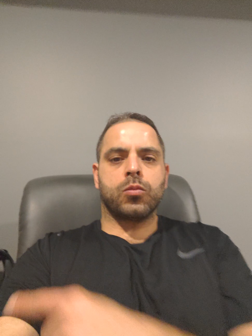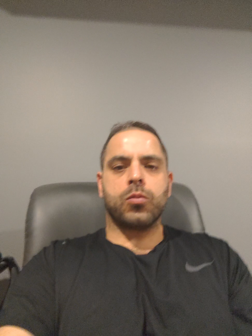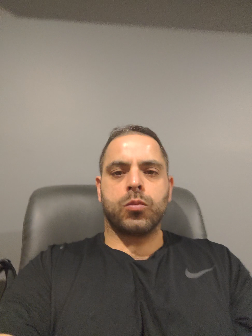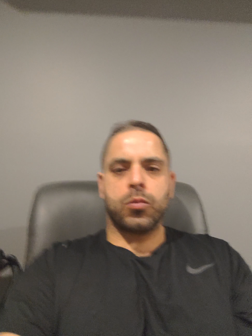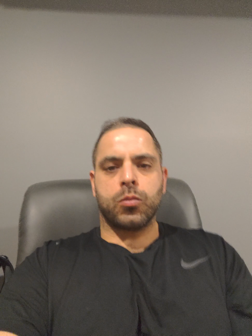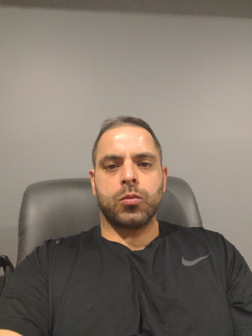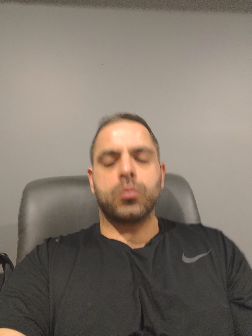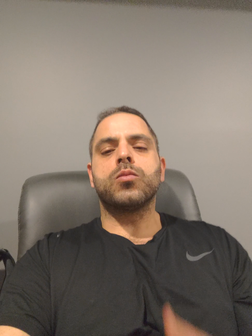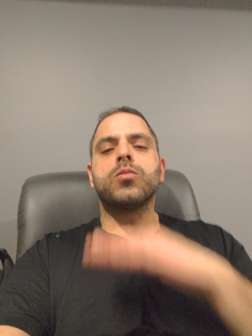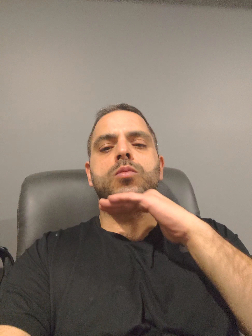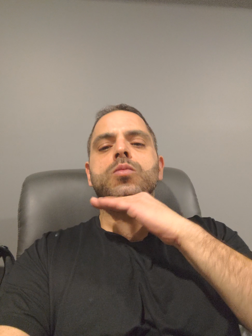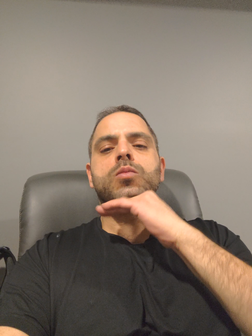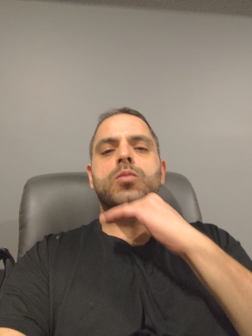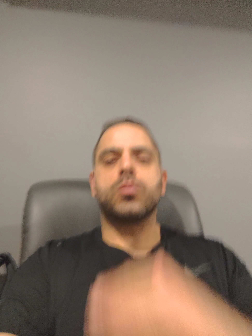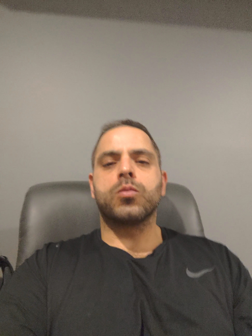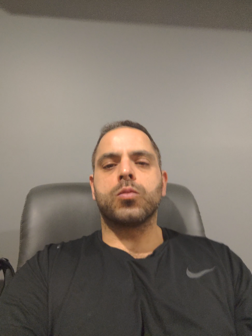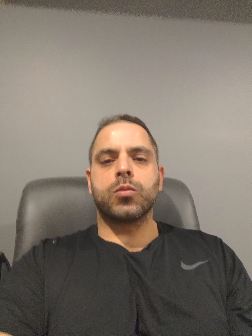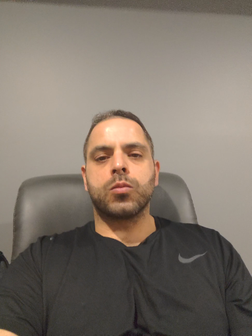pig